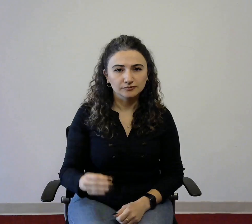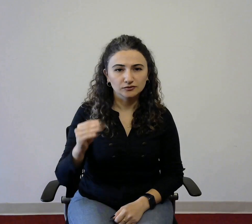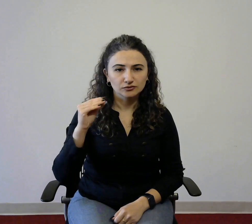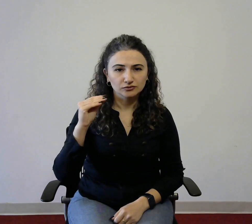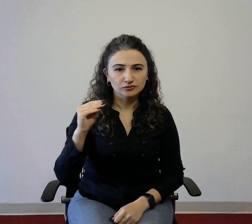J